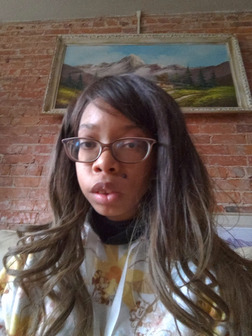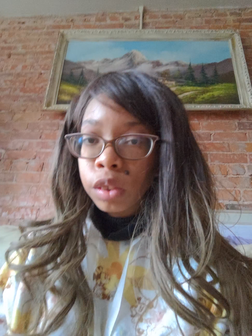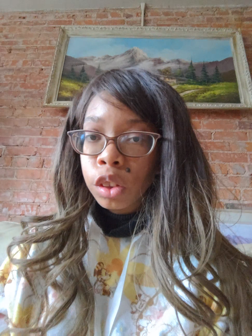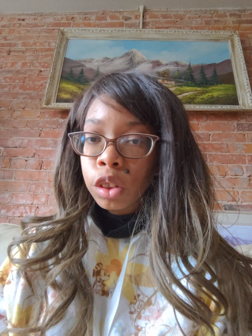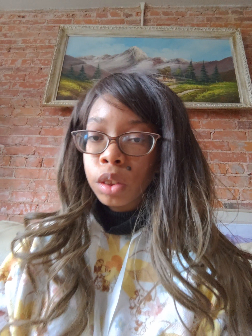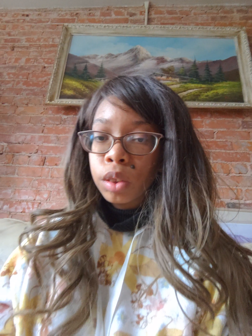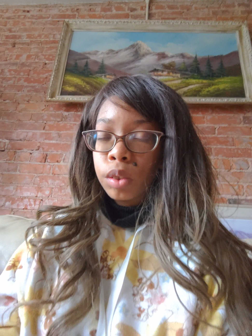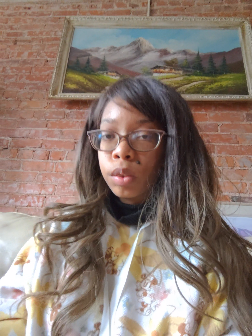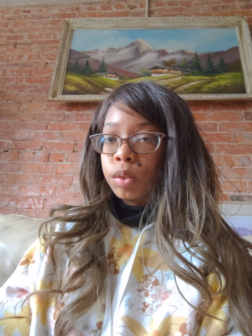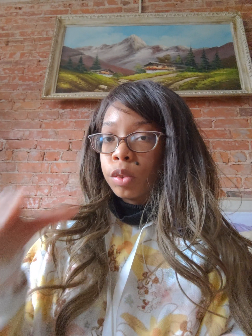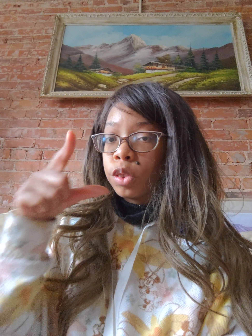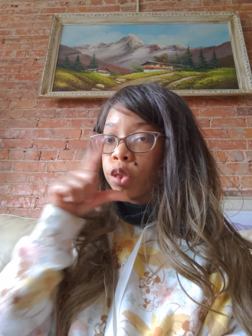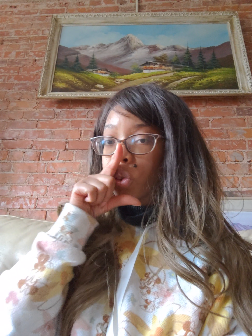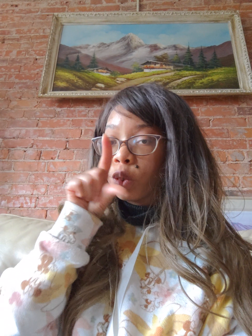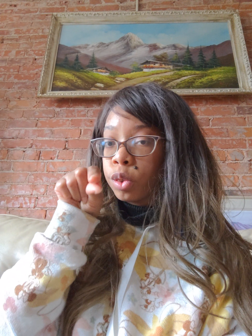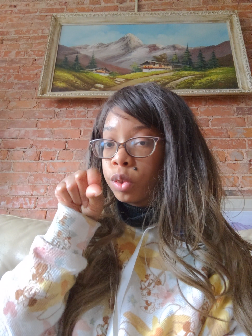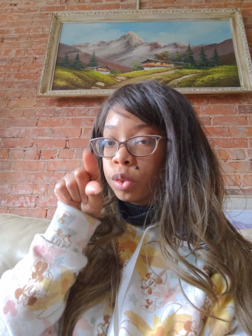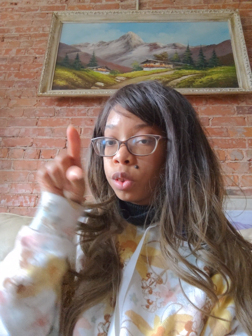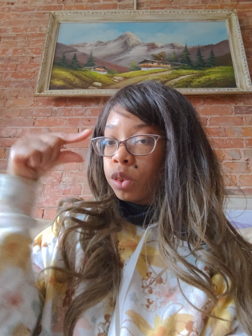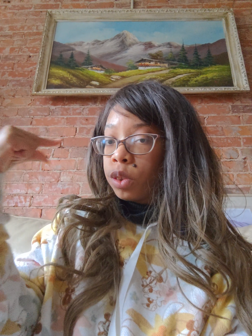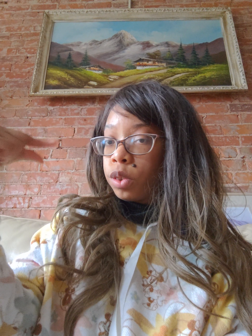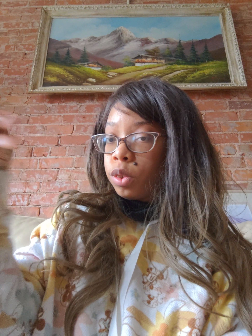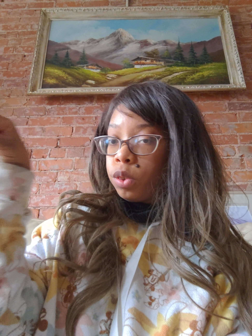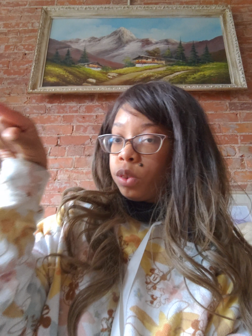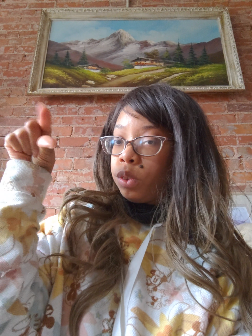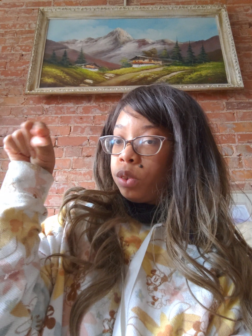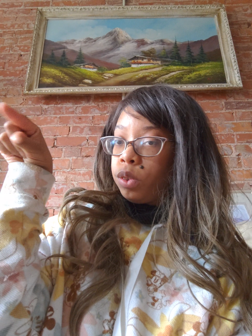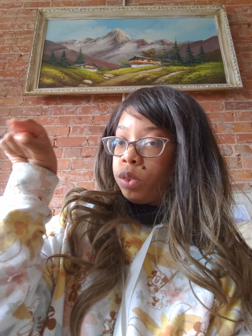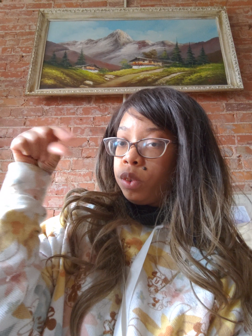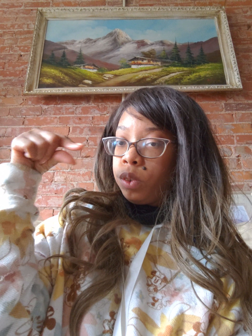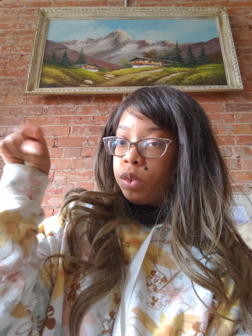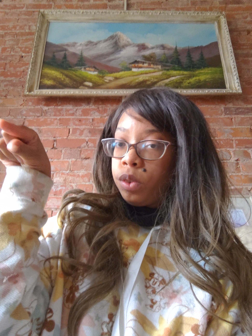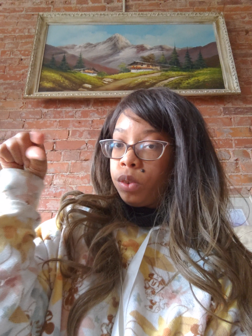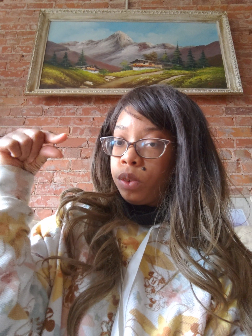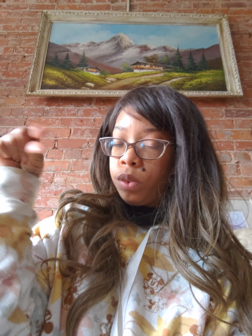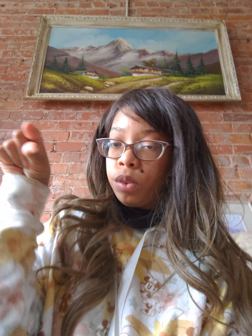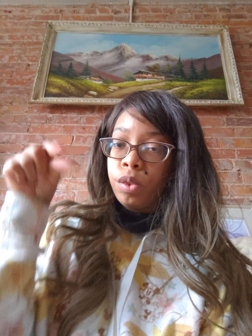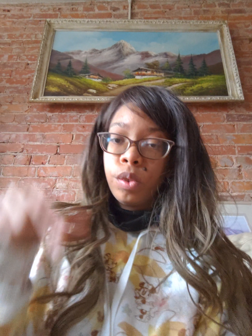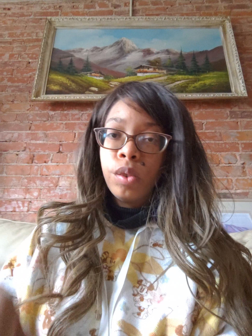goose